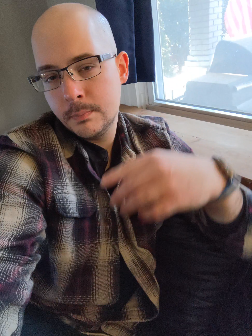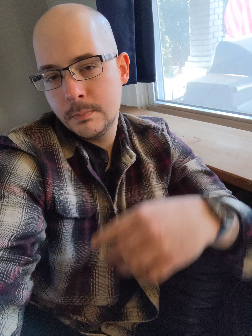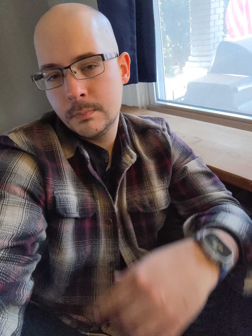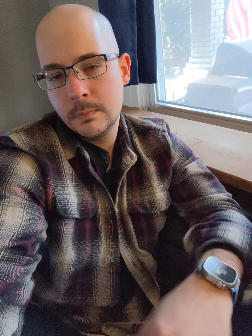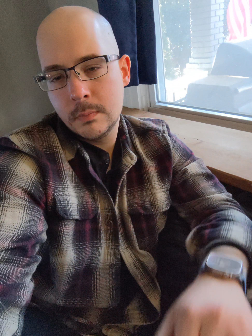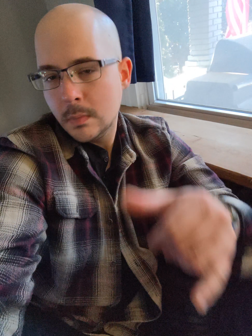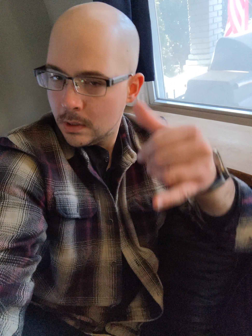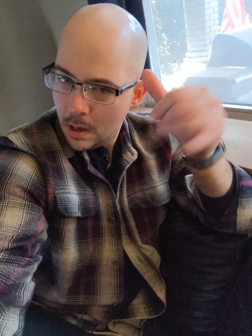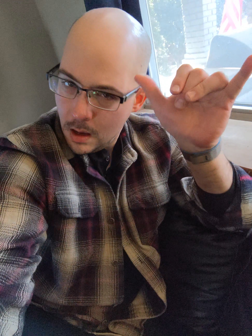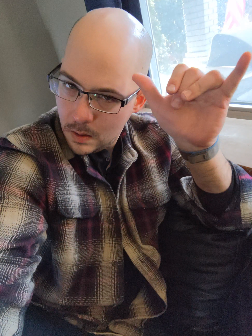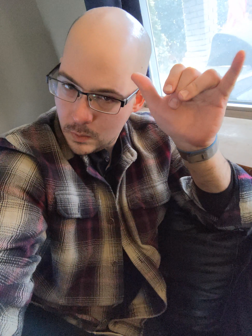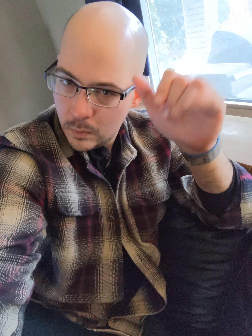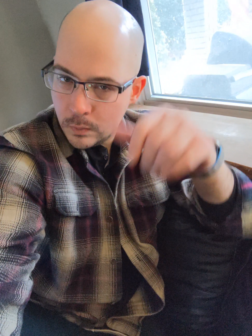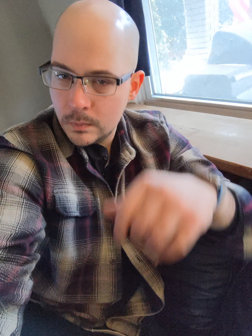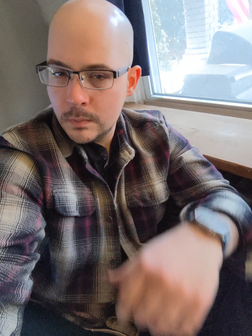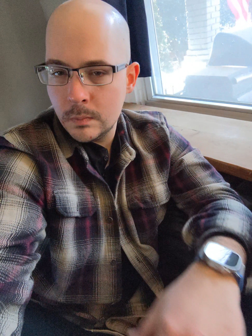cow